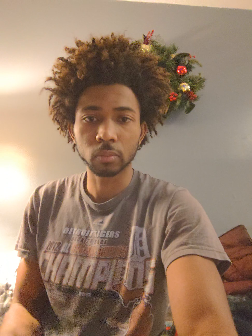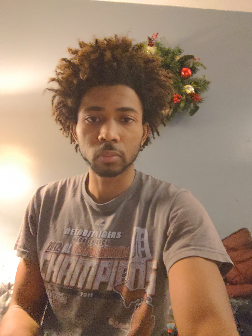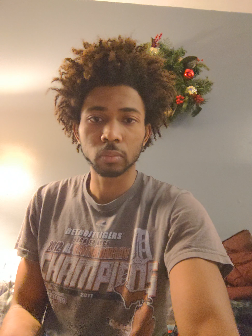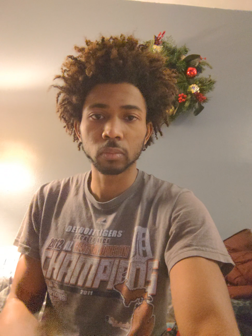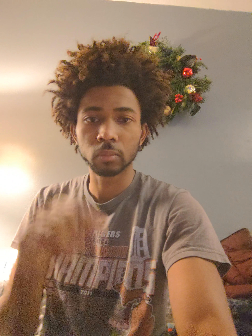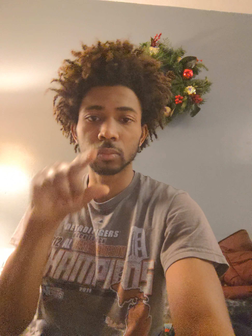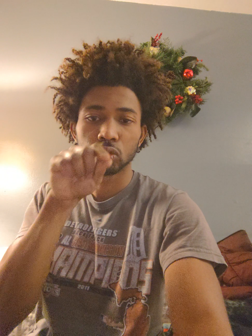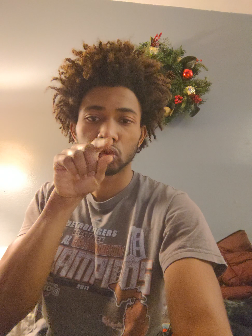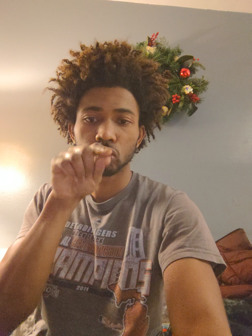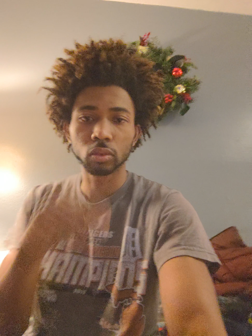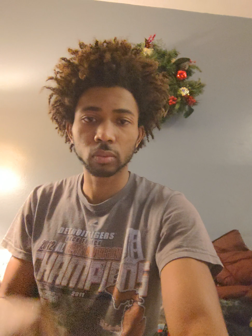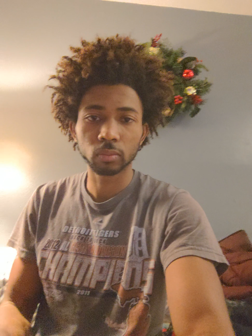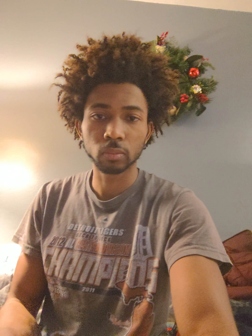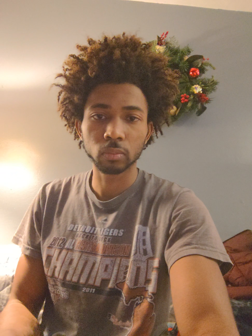bird